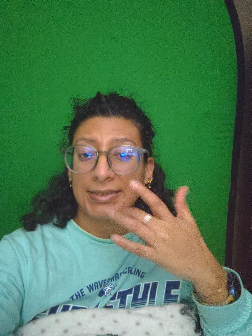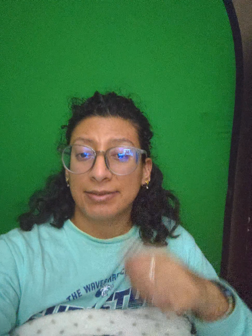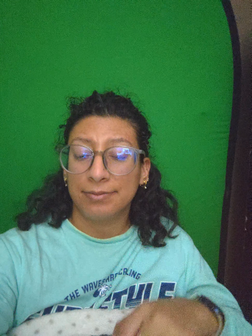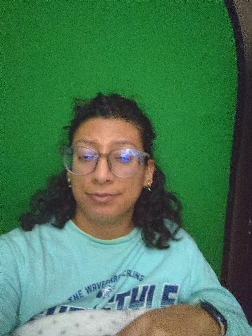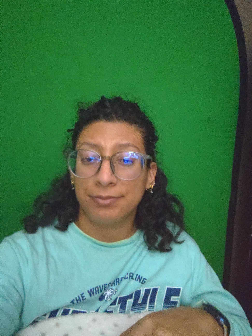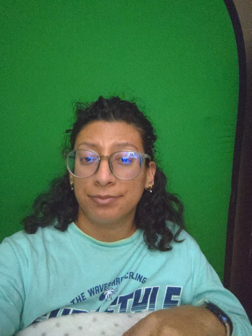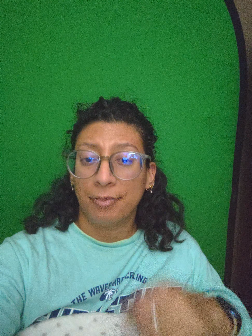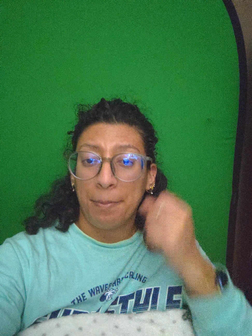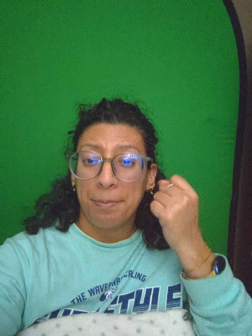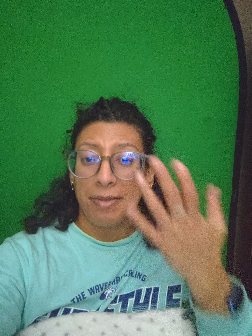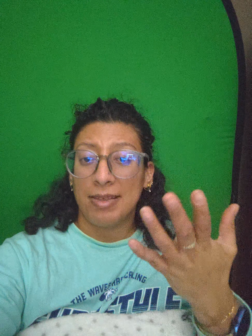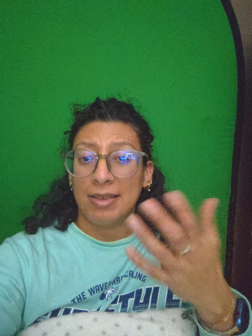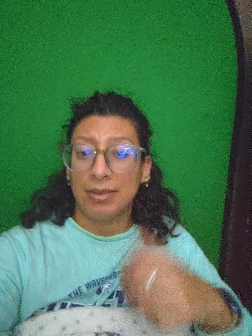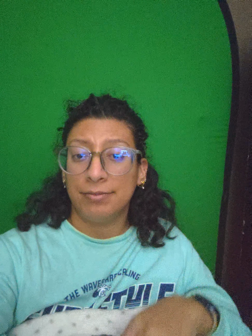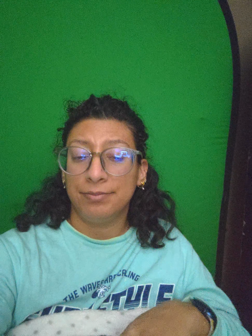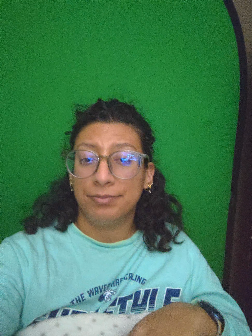many